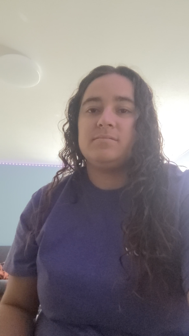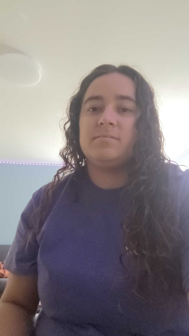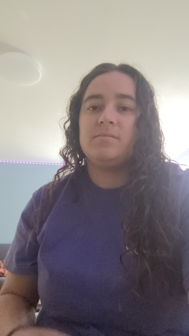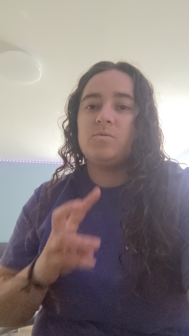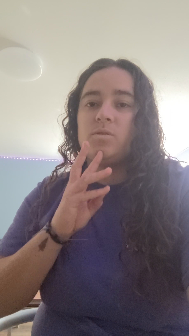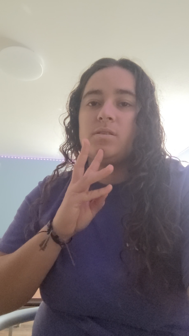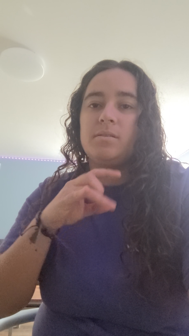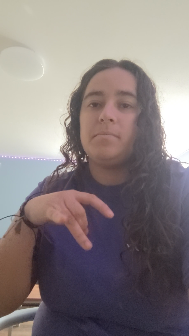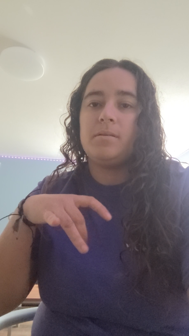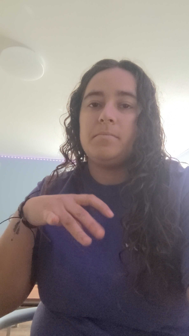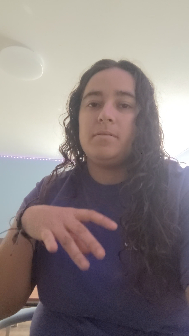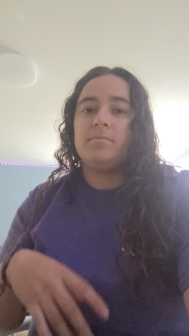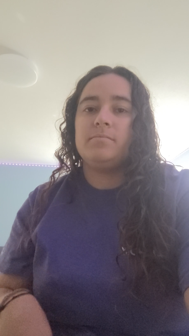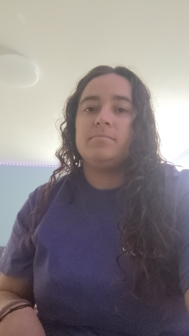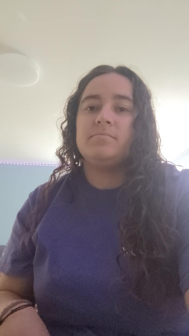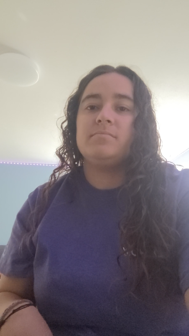melon